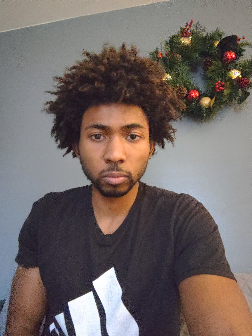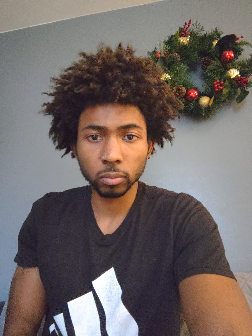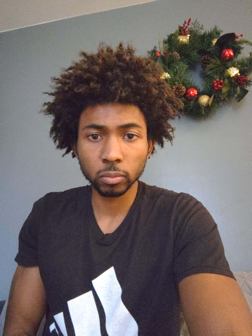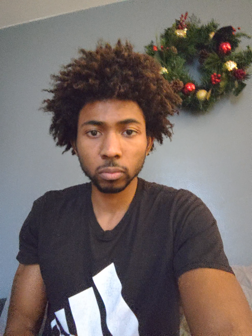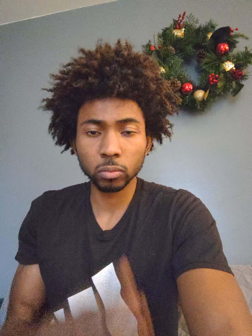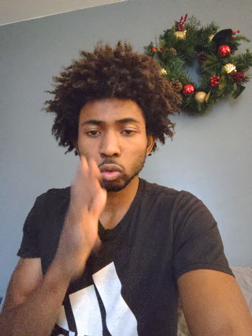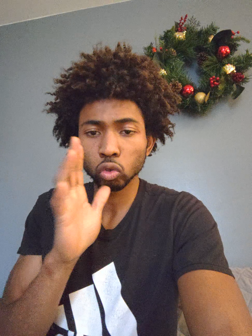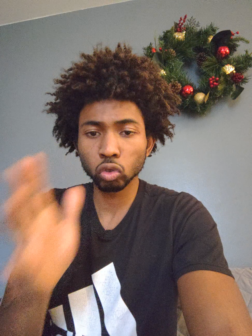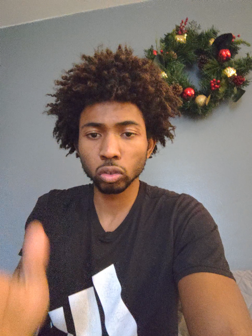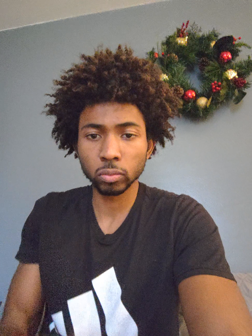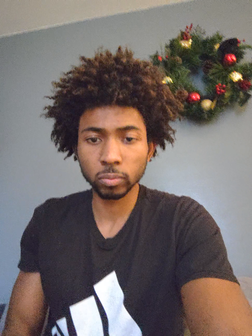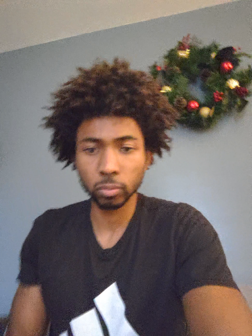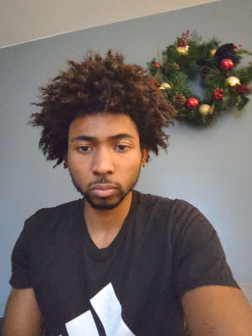grandma